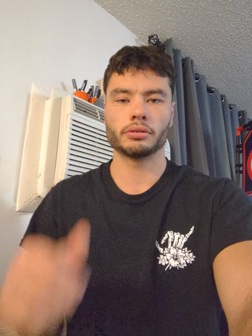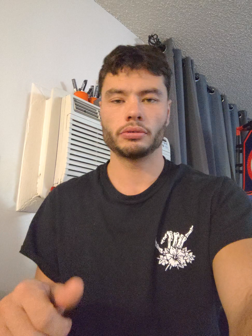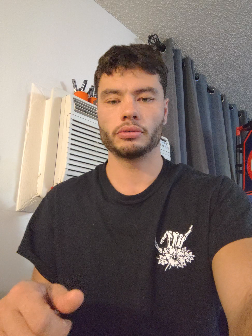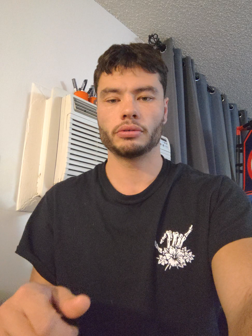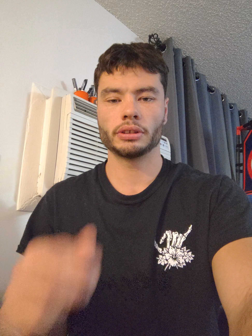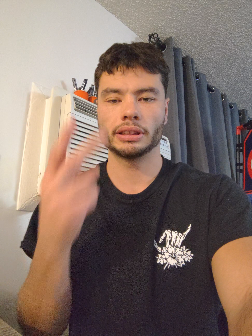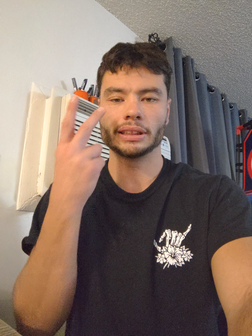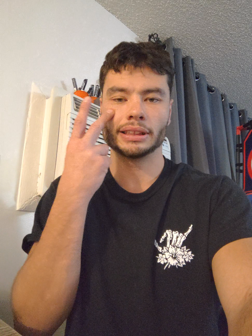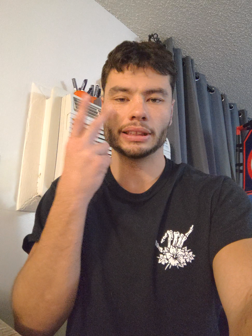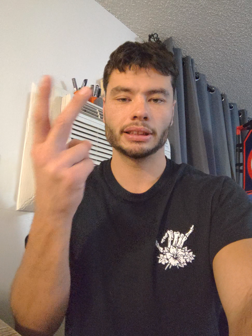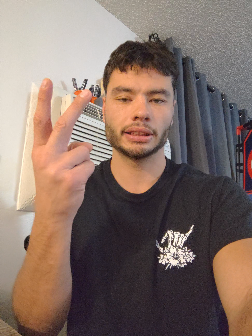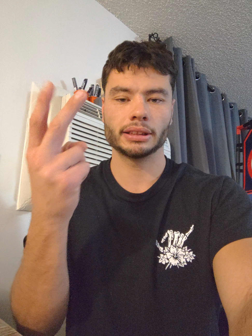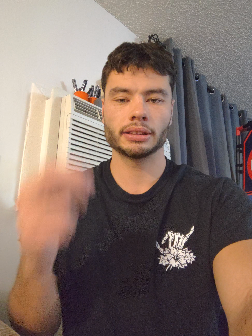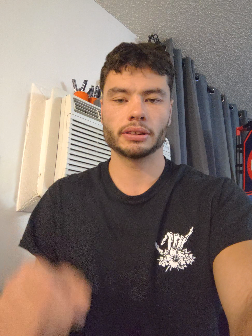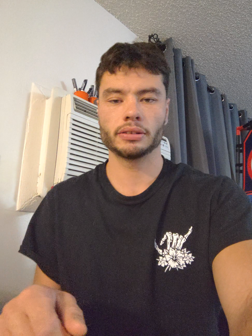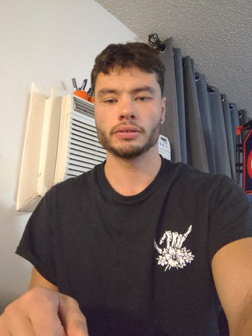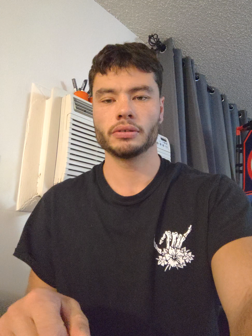see